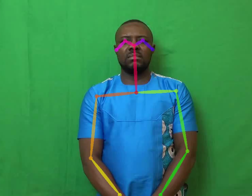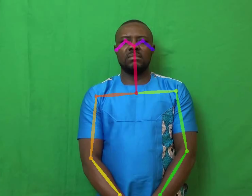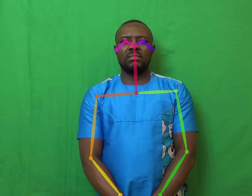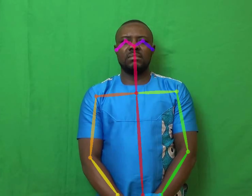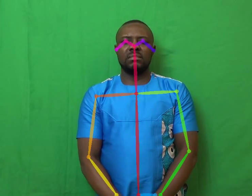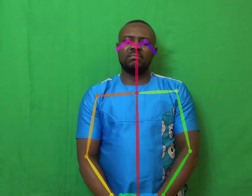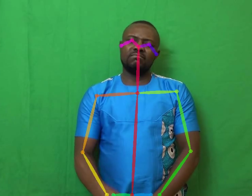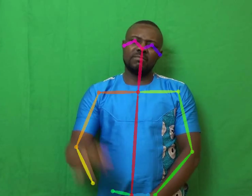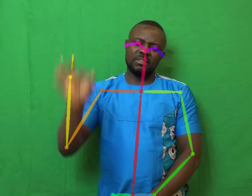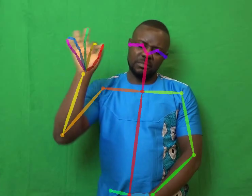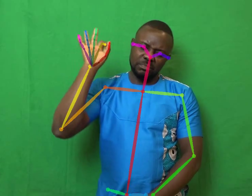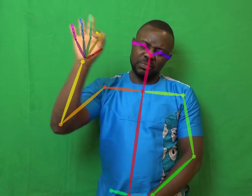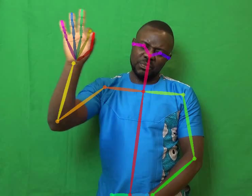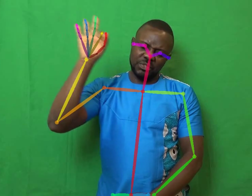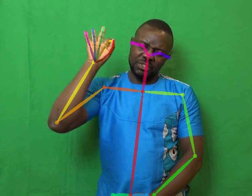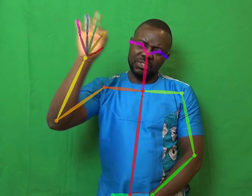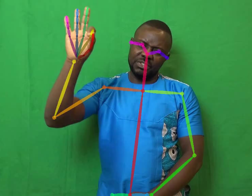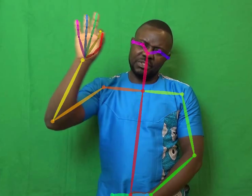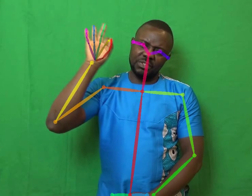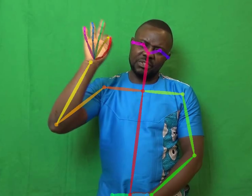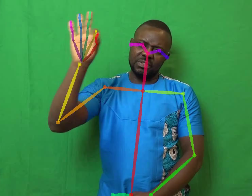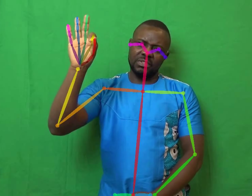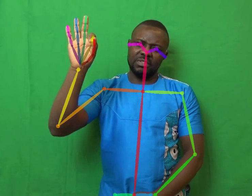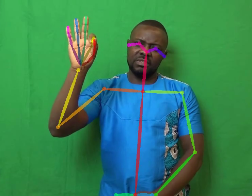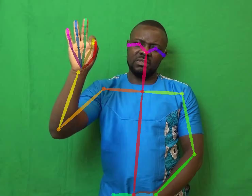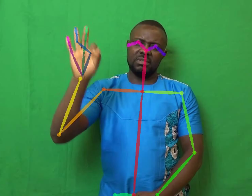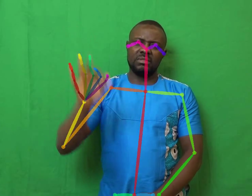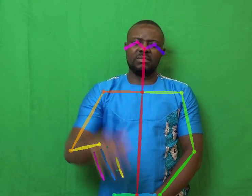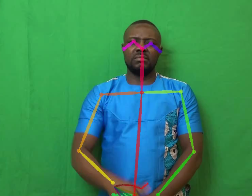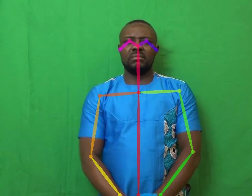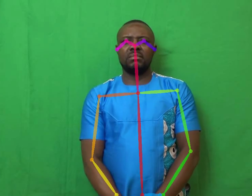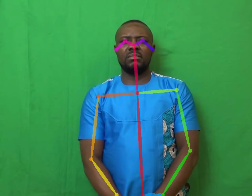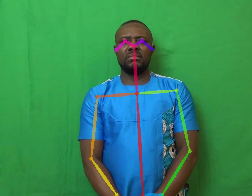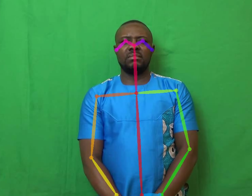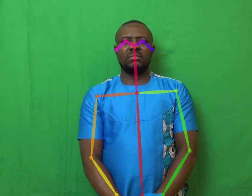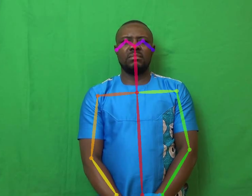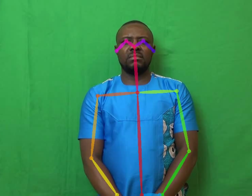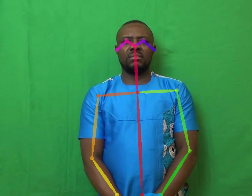preach